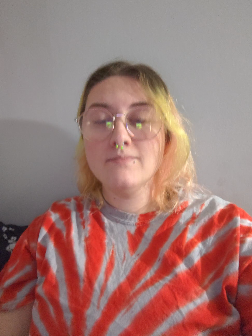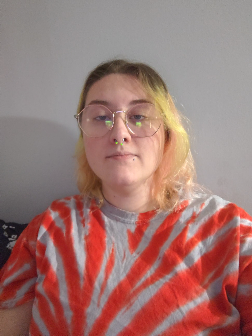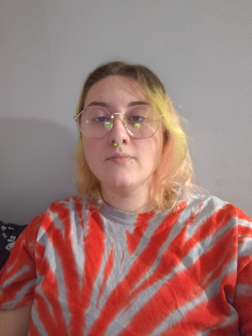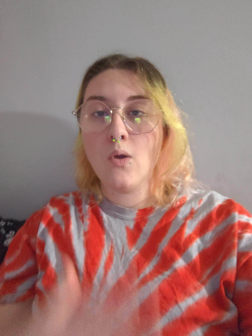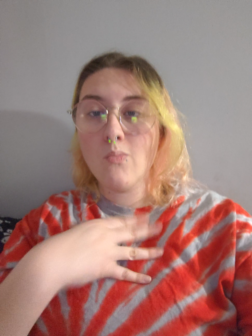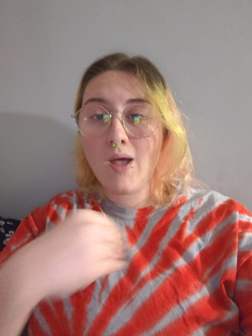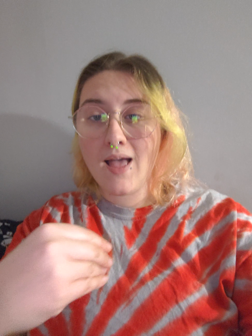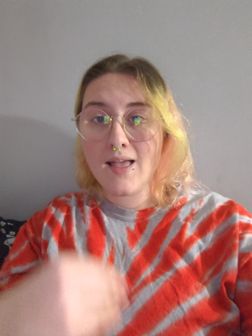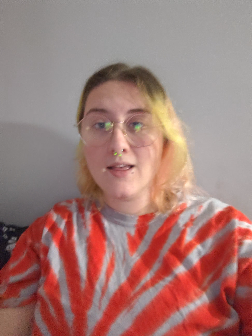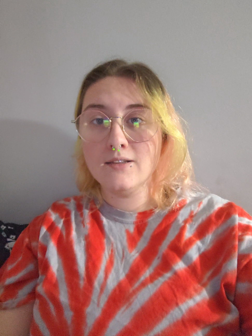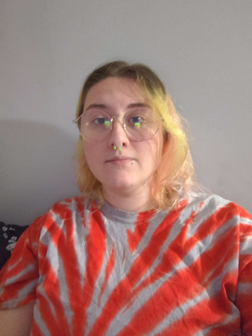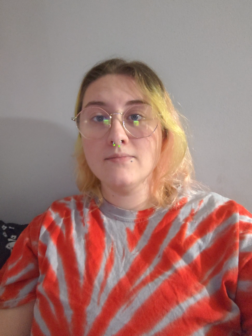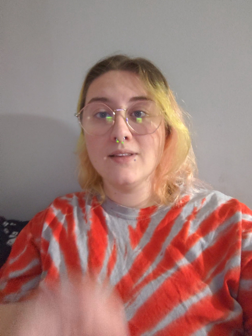white